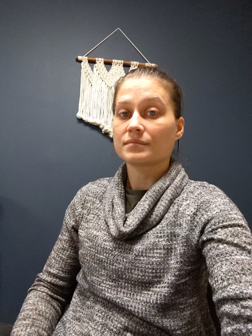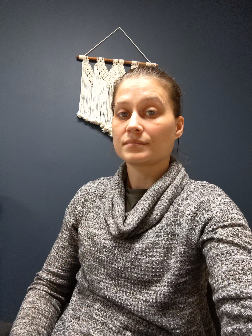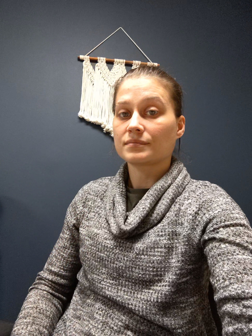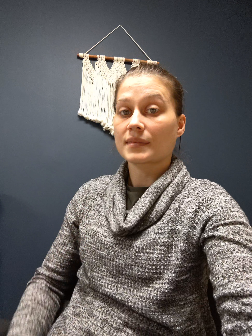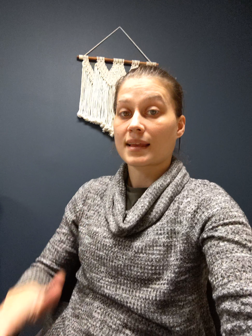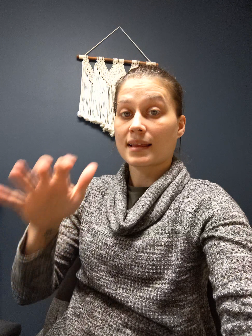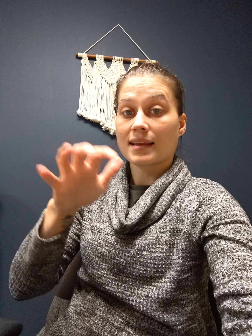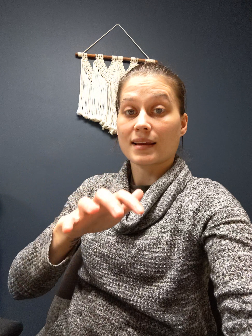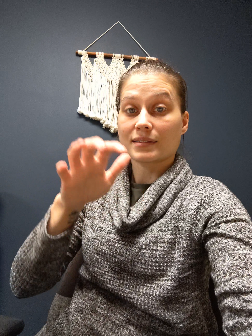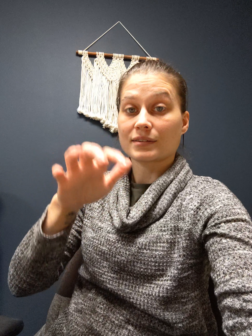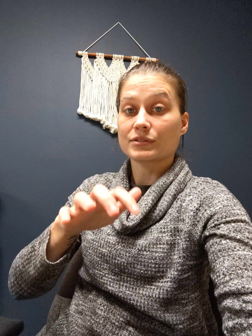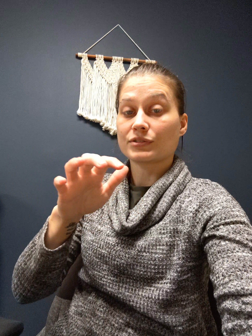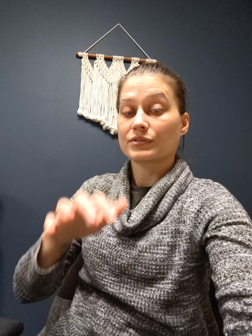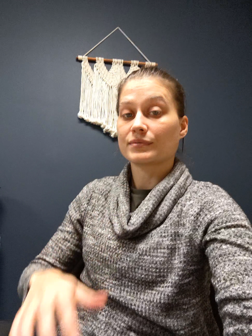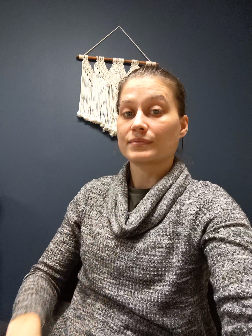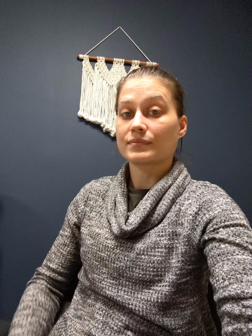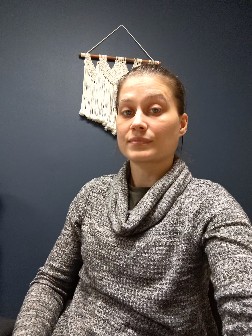alligator